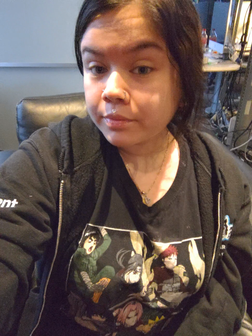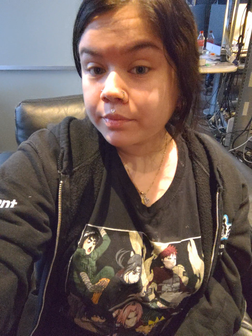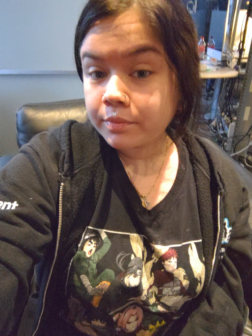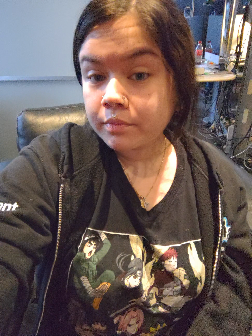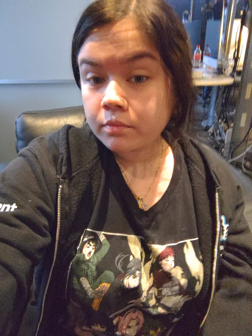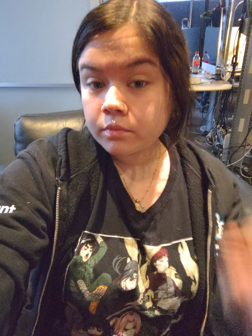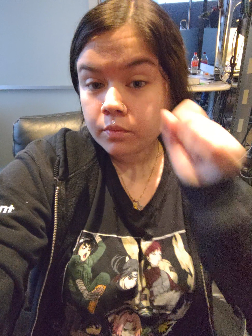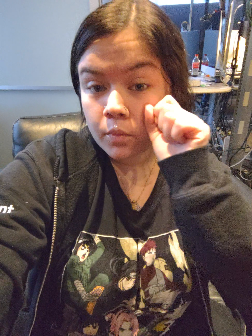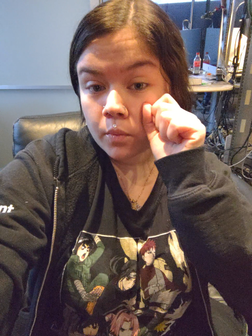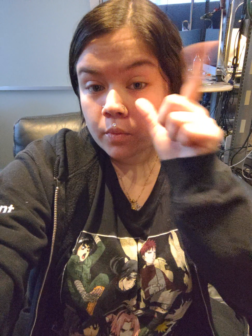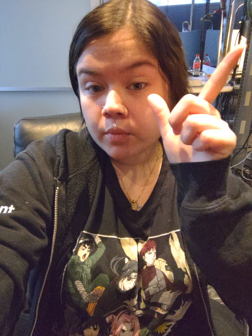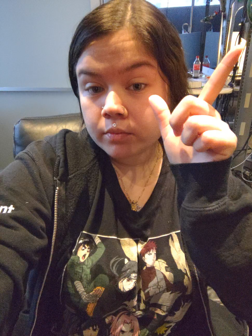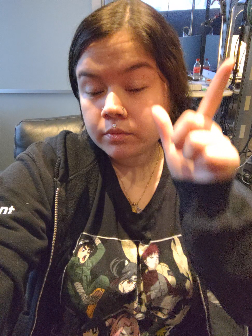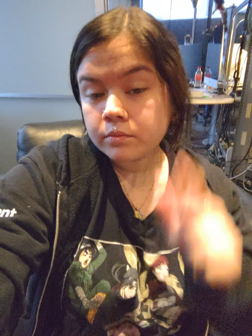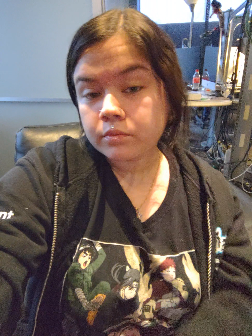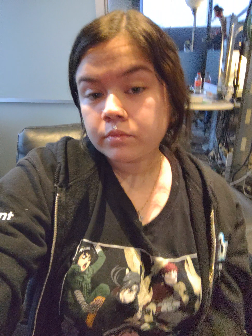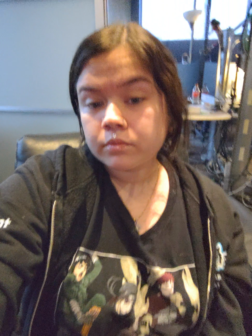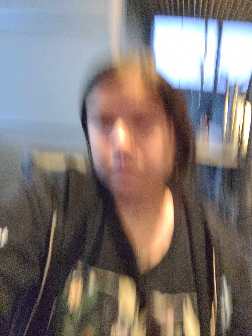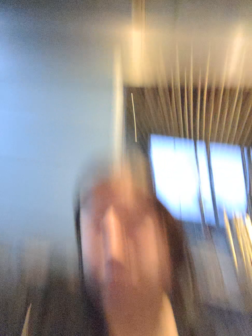awake